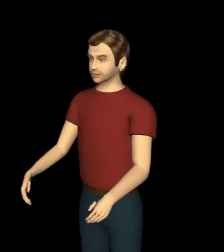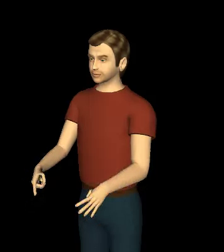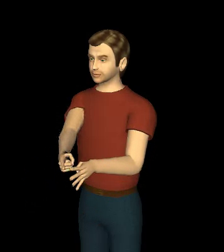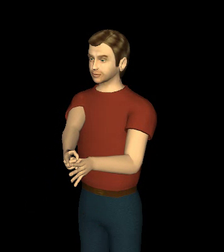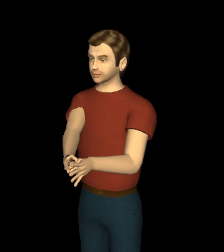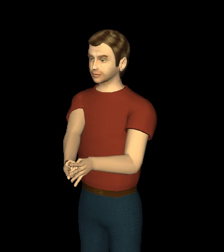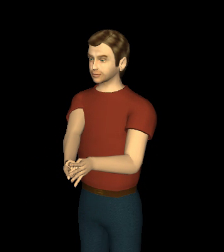موسم